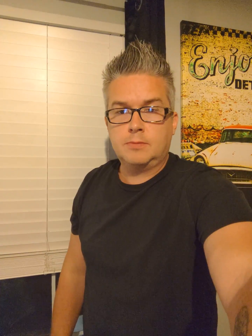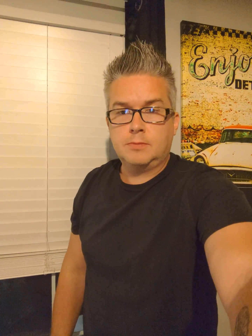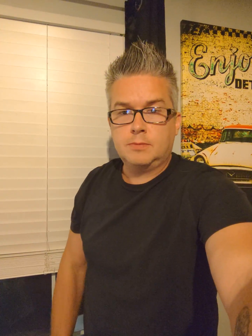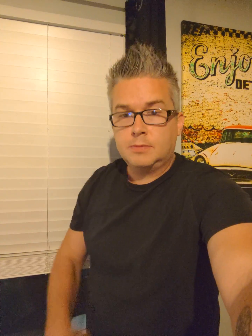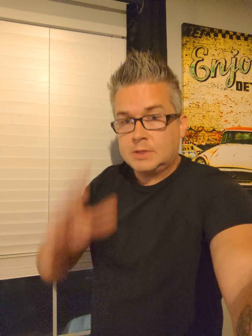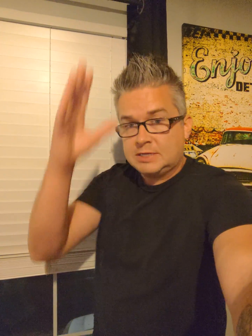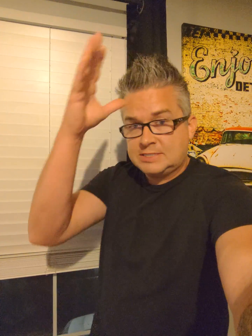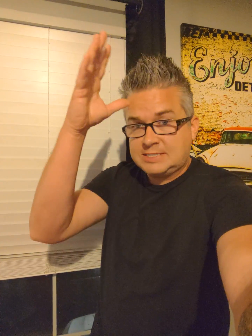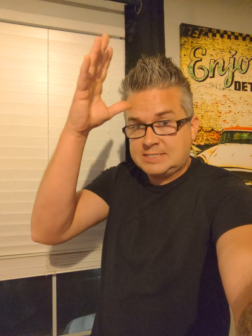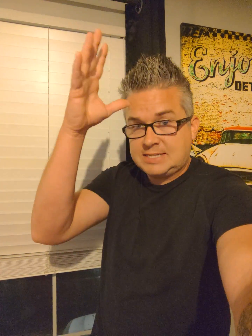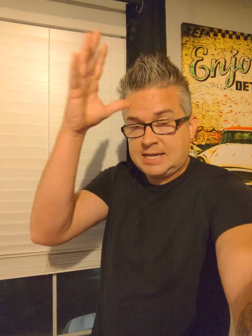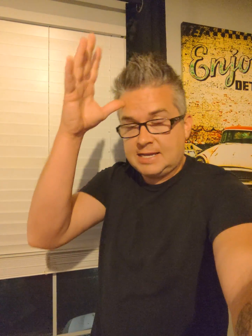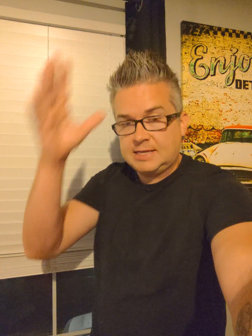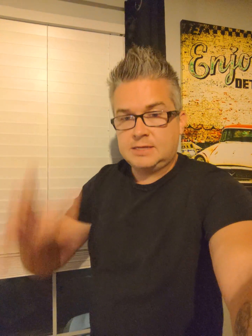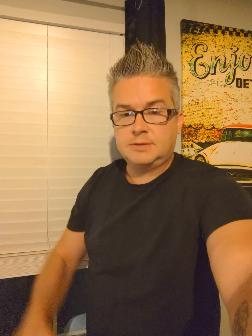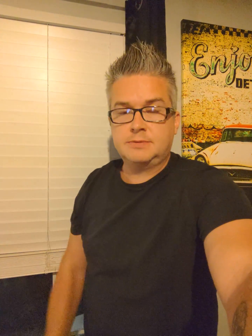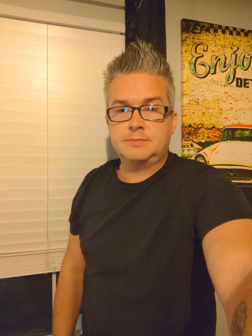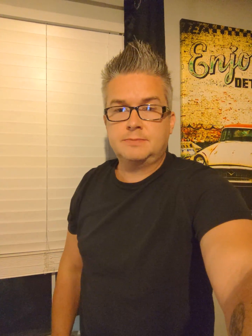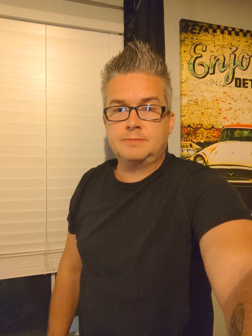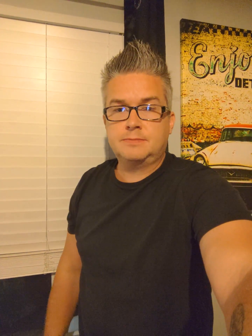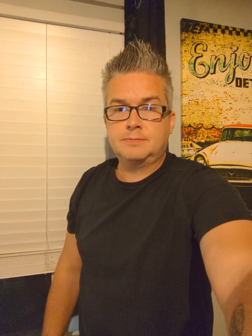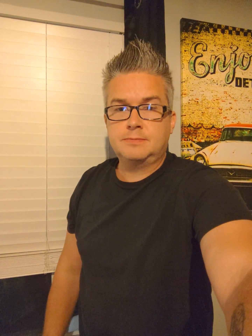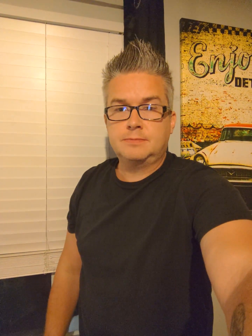daddy